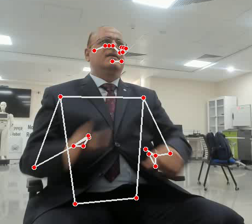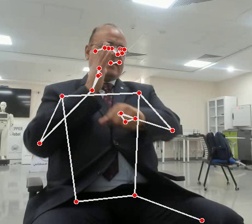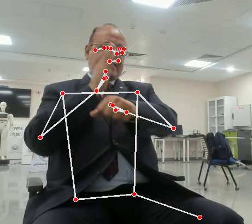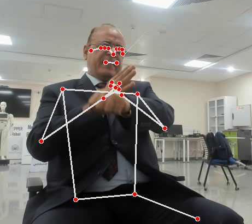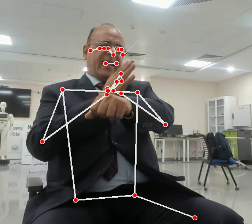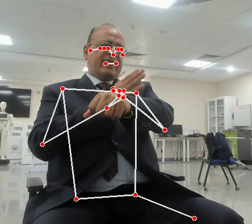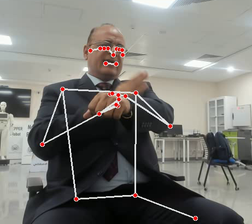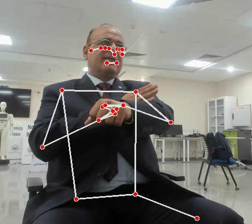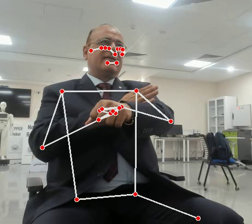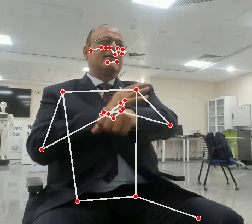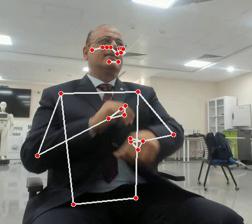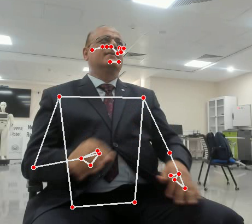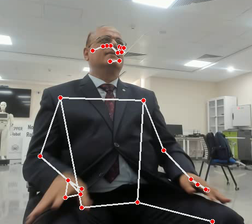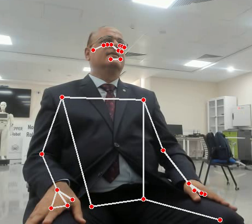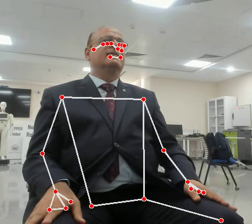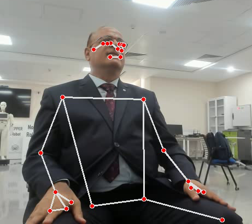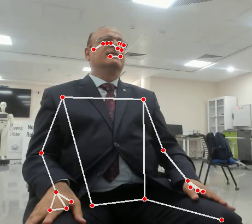t3ban